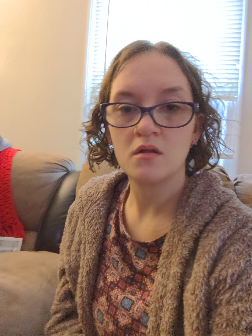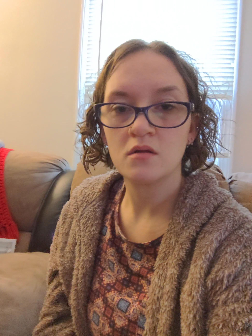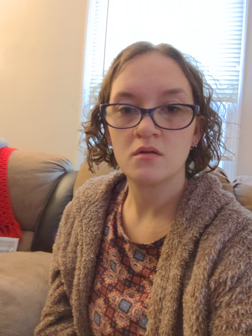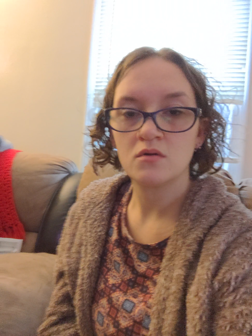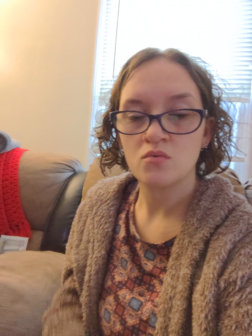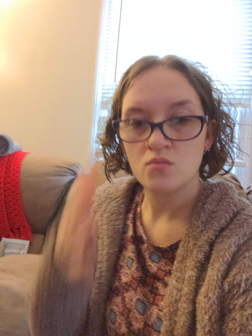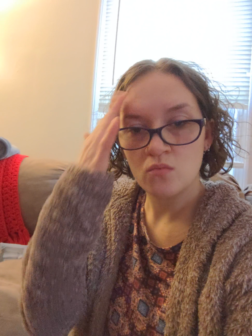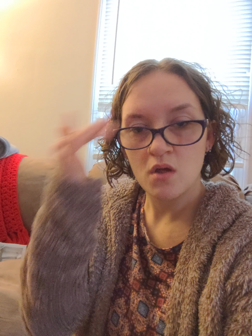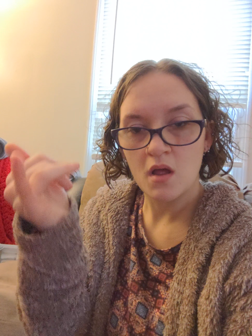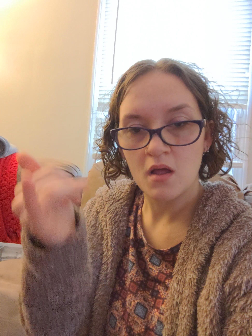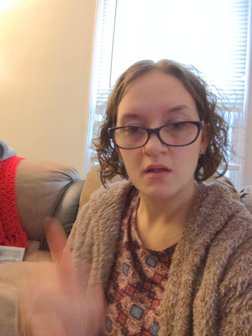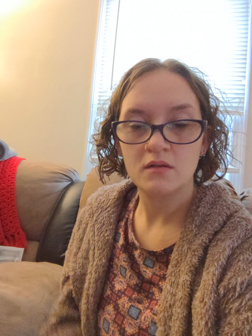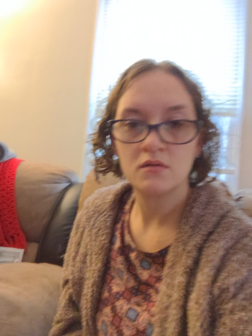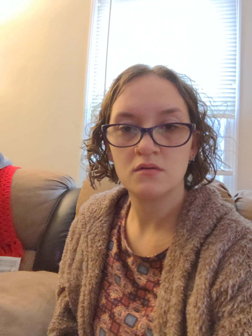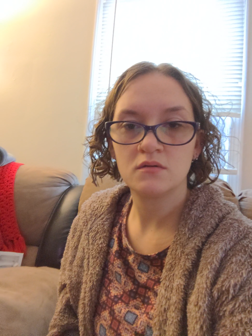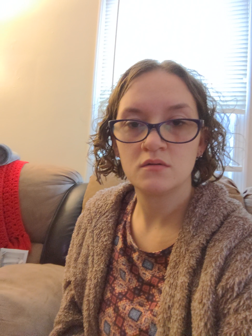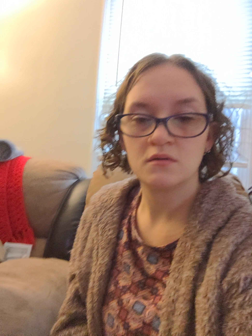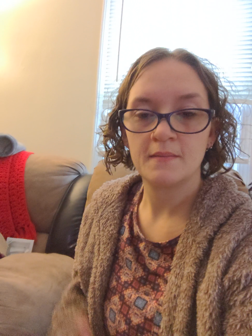why